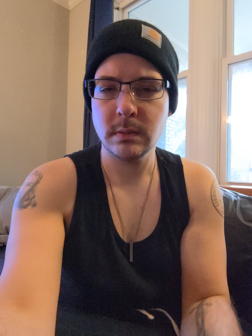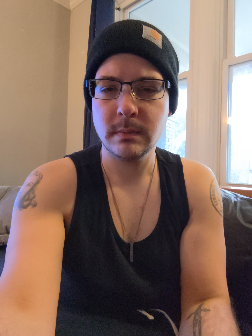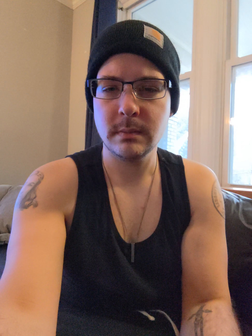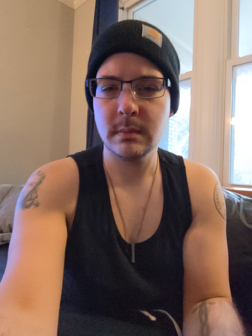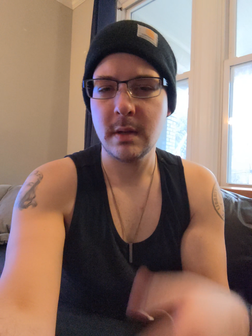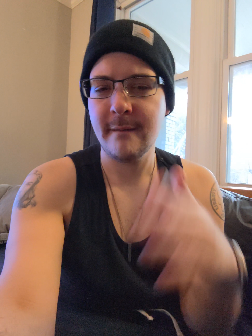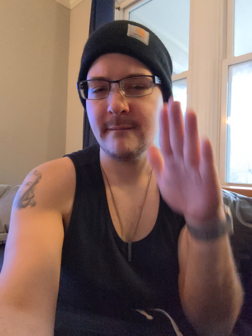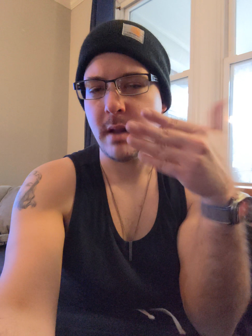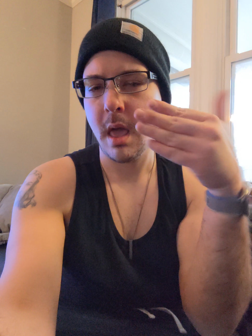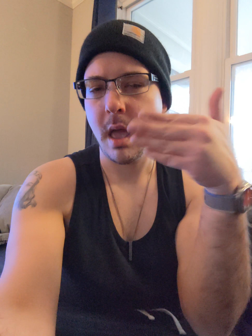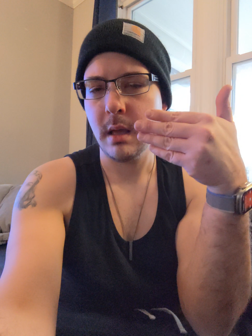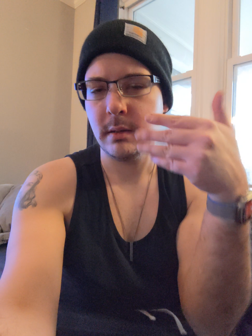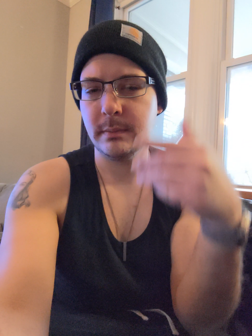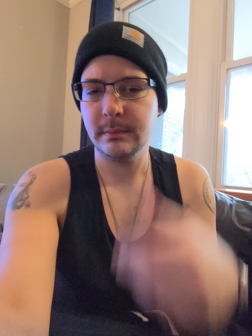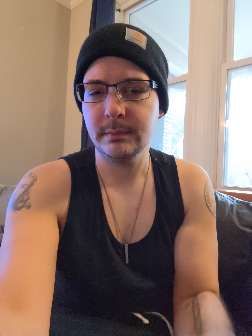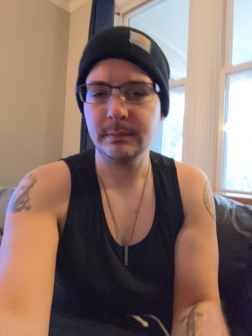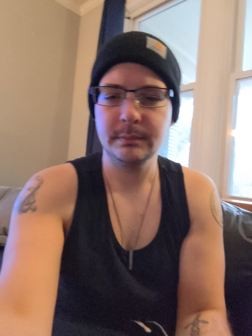flag